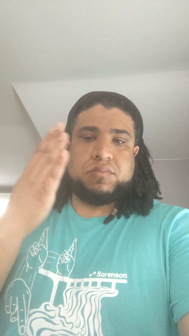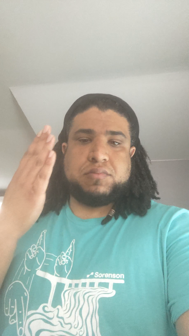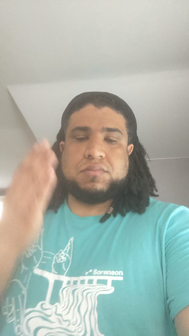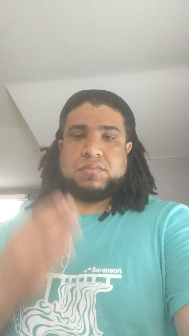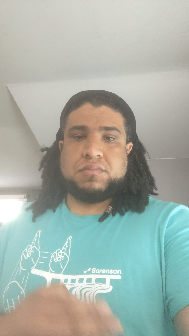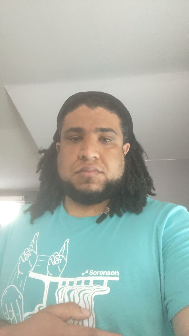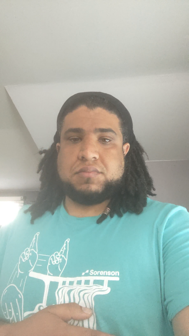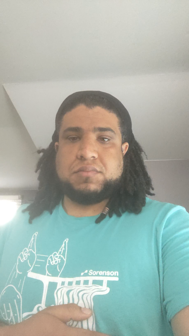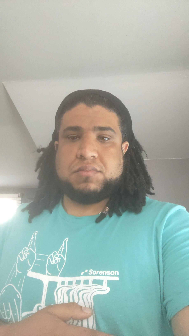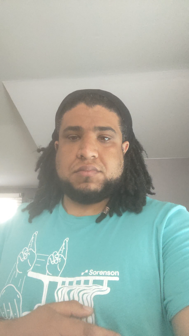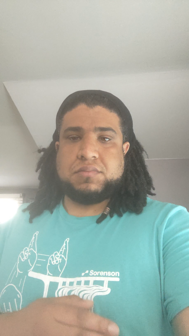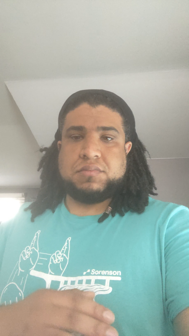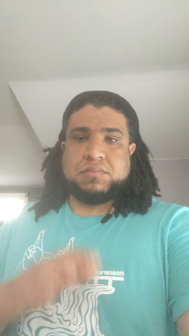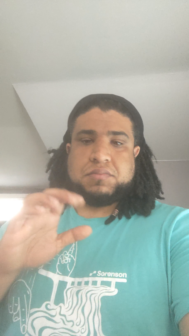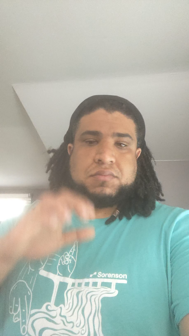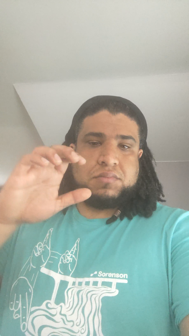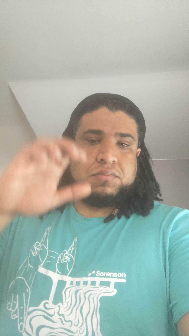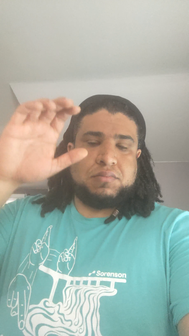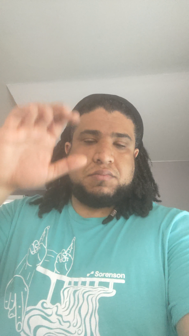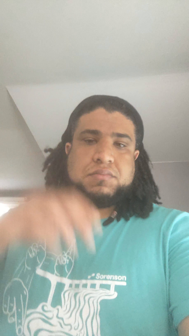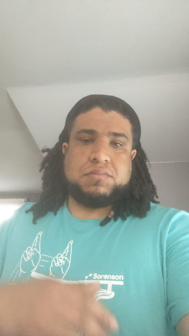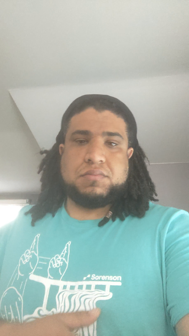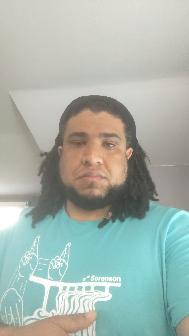climb